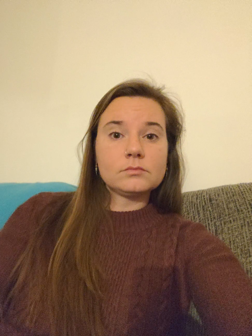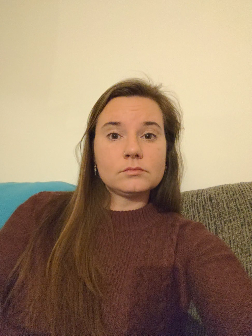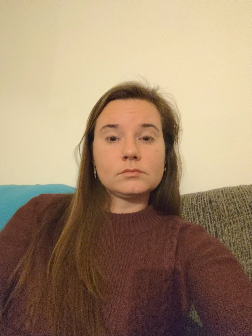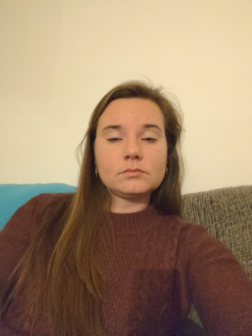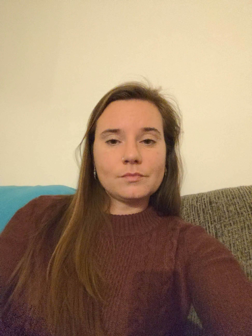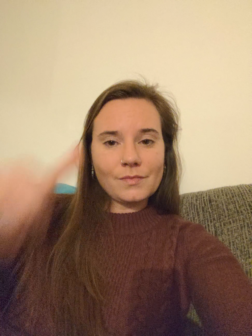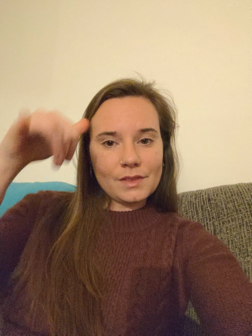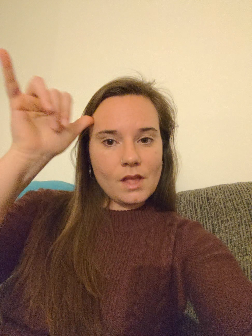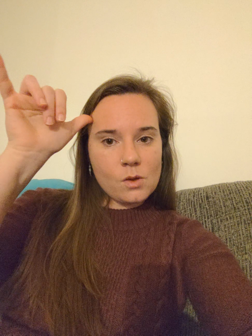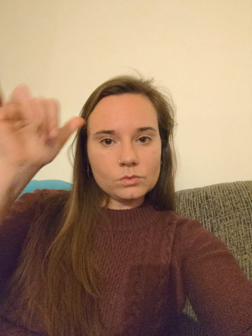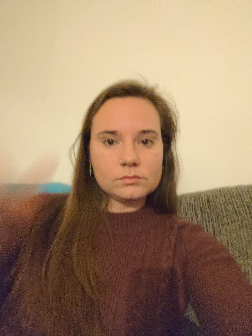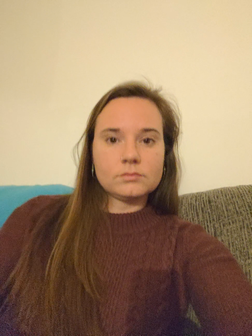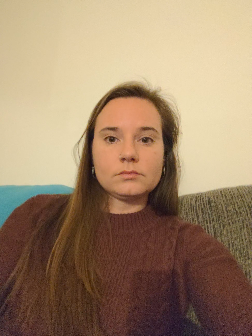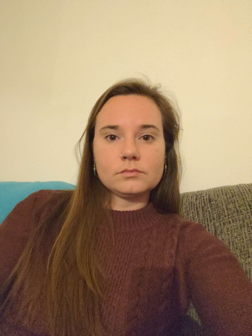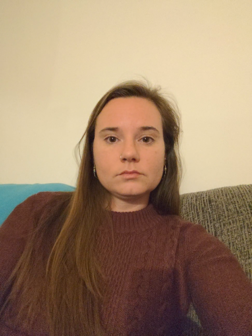cow